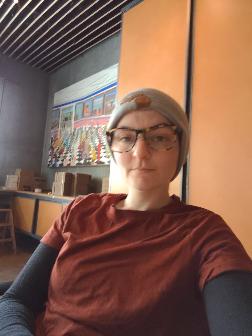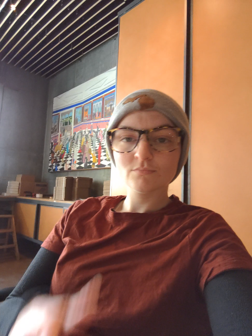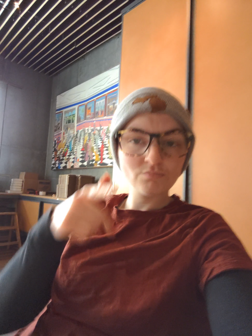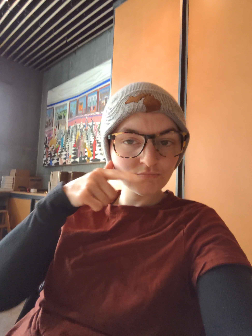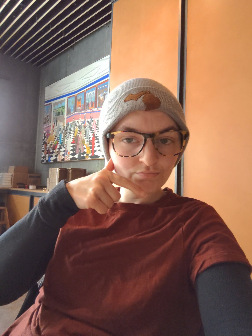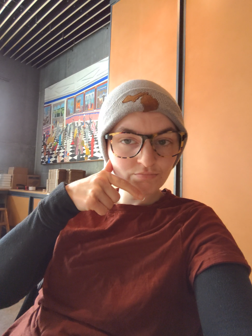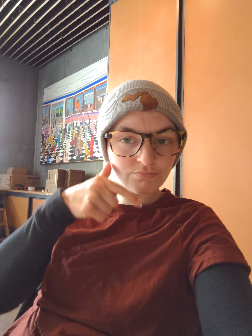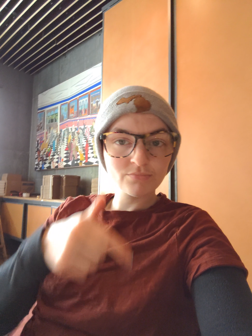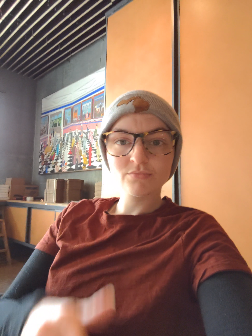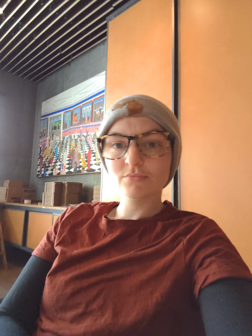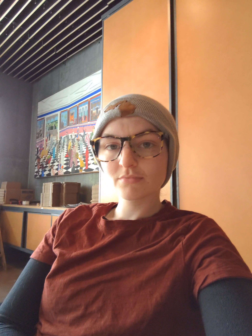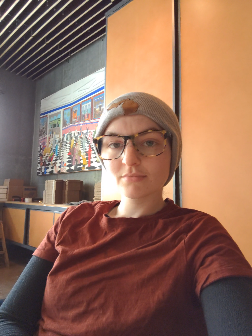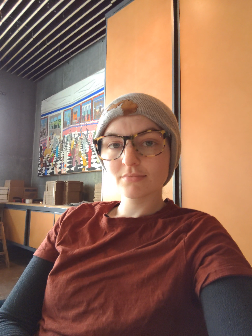radio